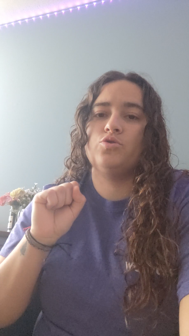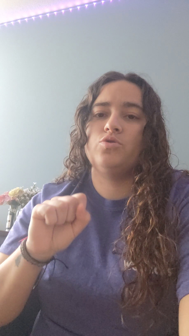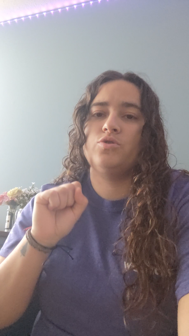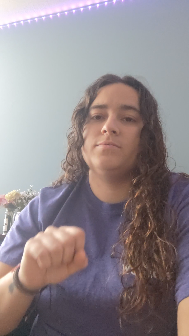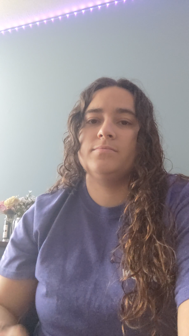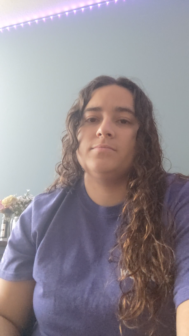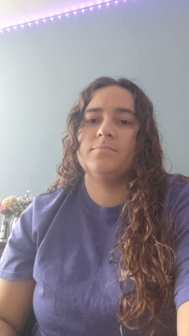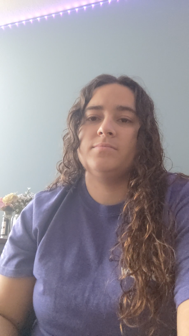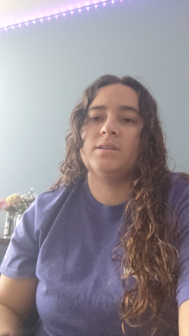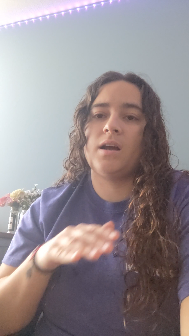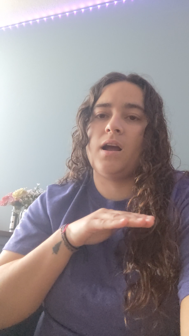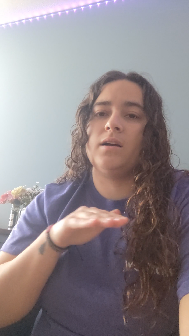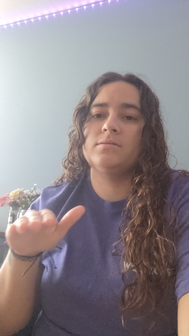nice